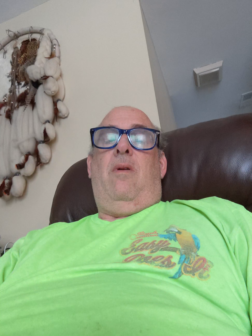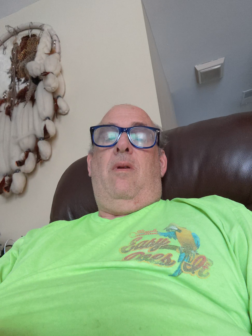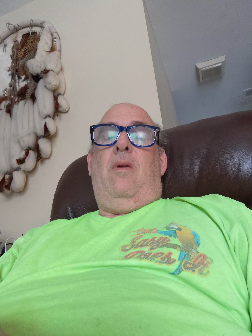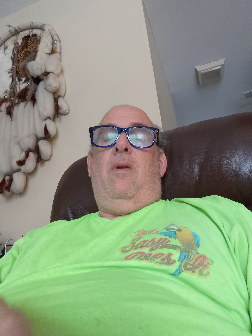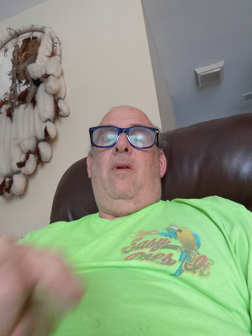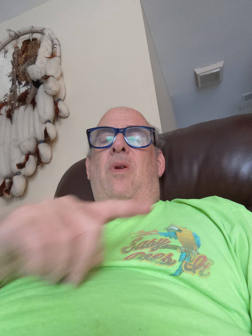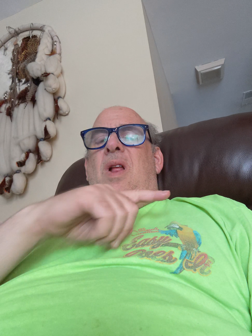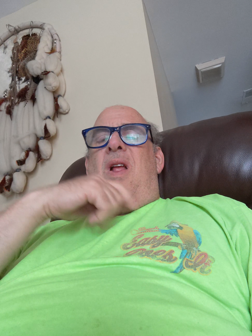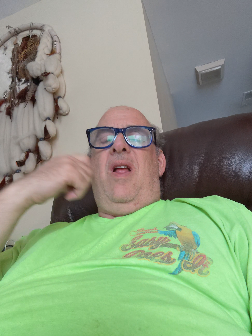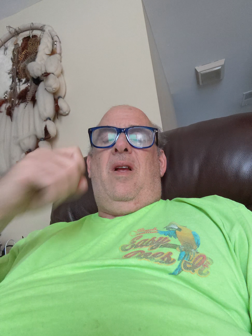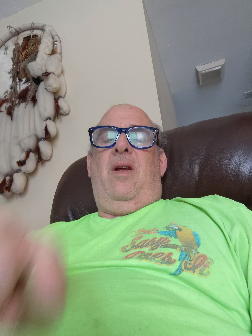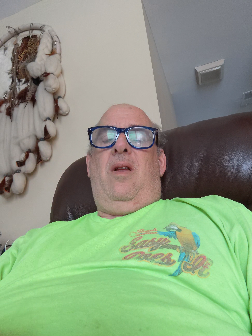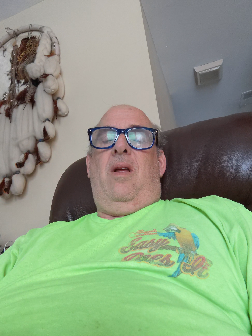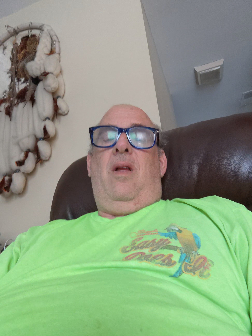dry